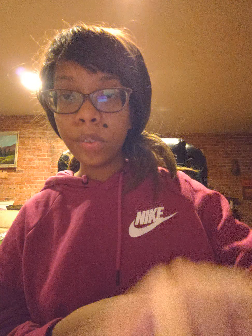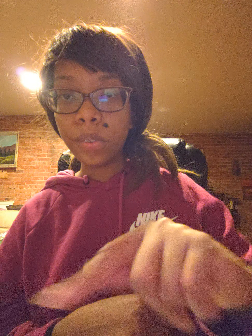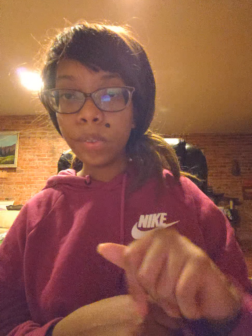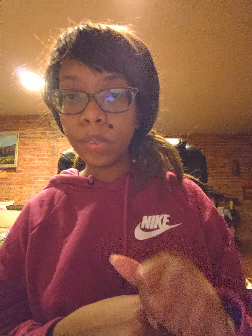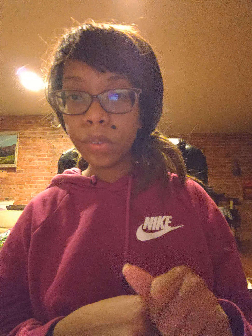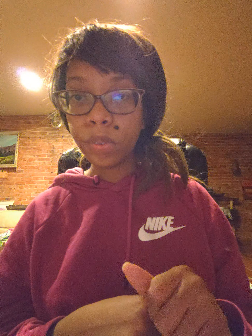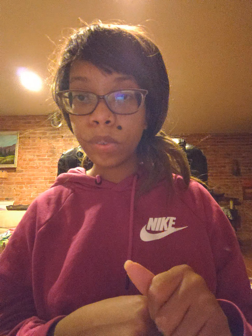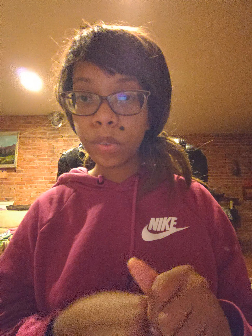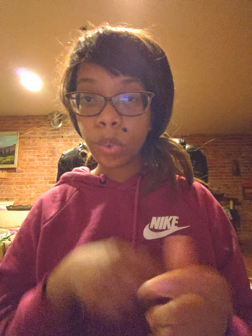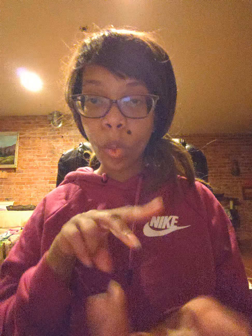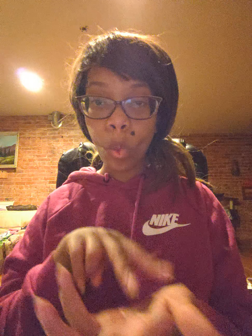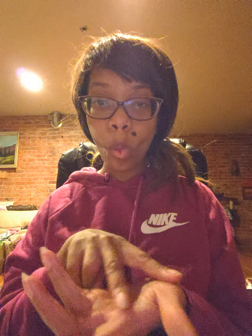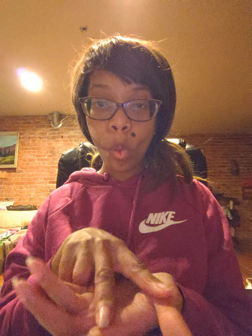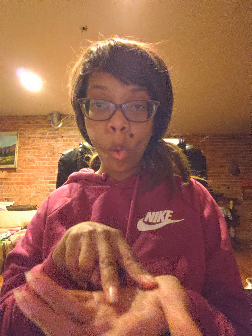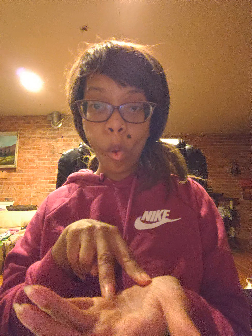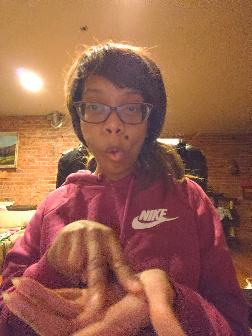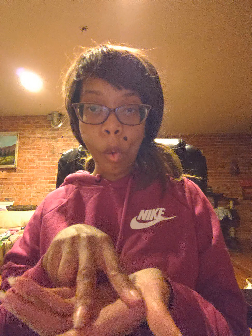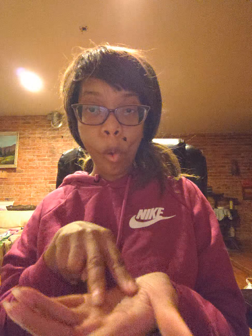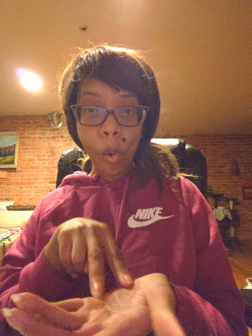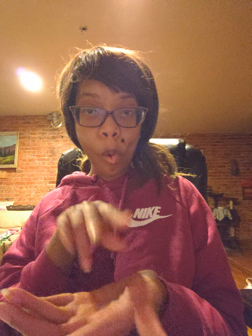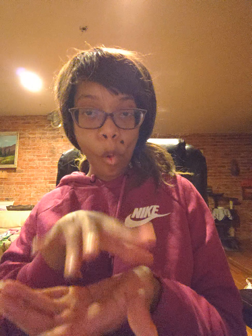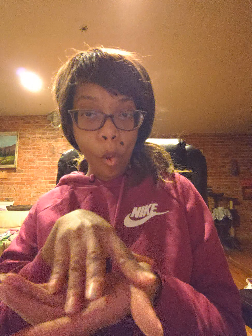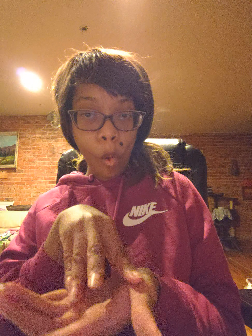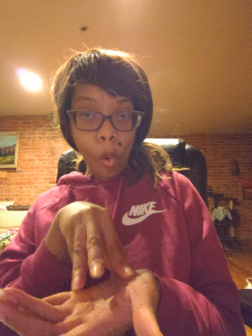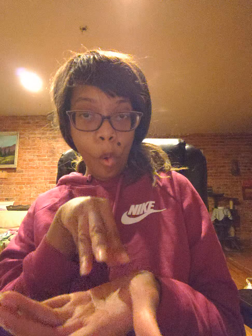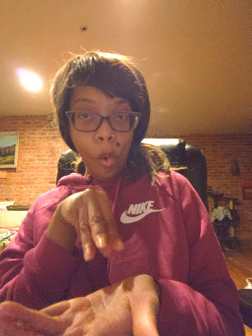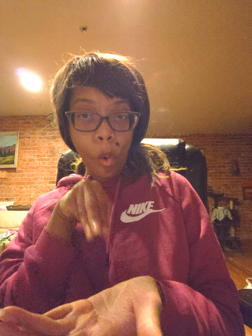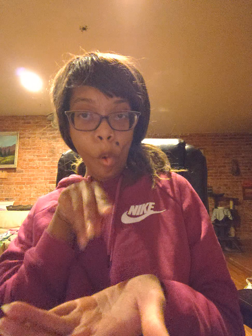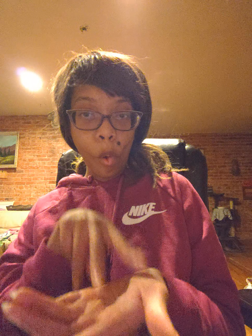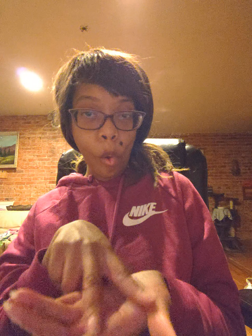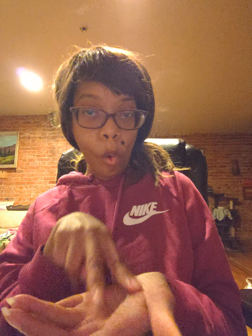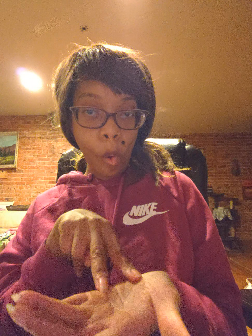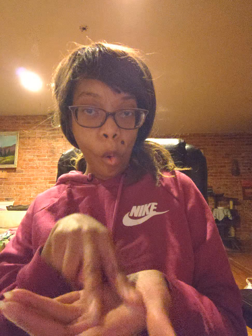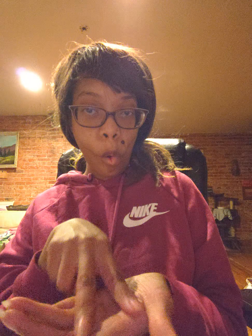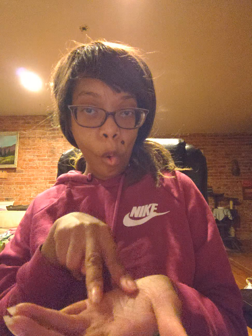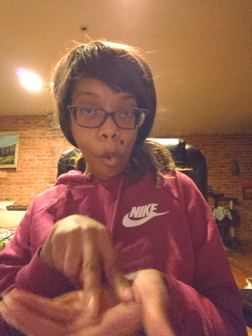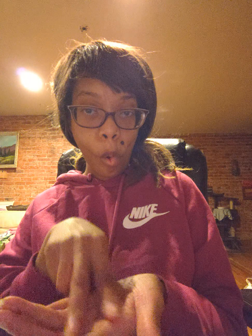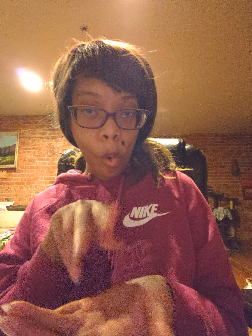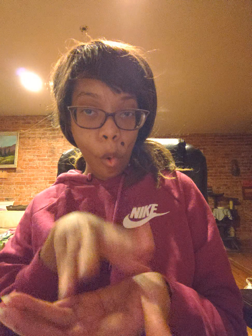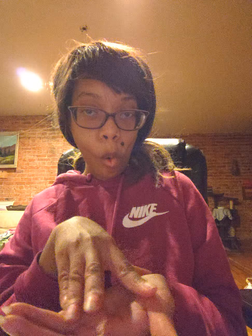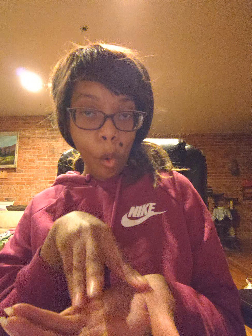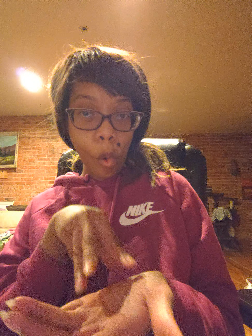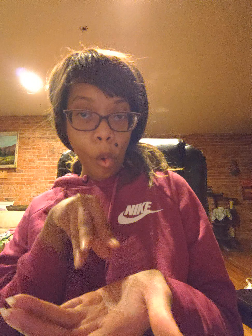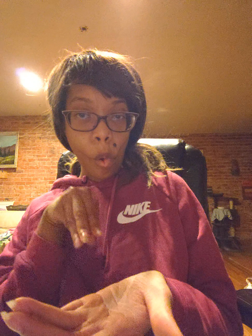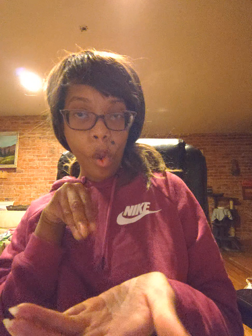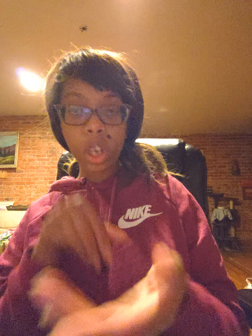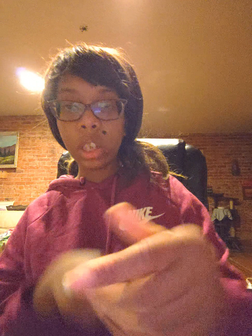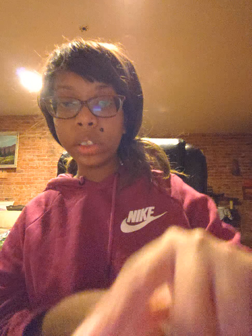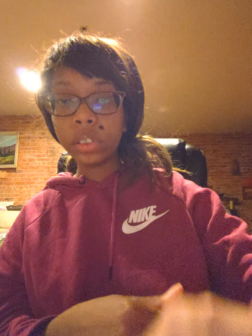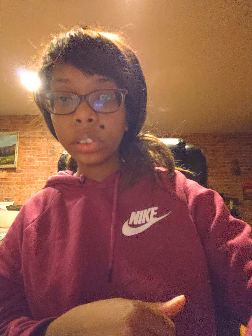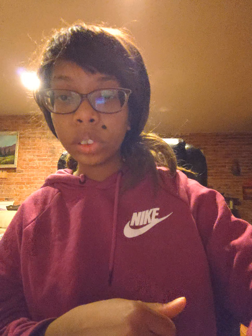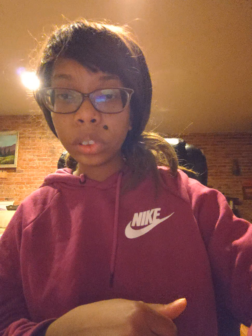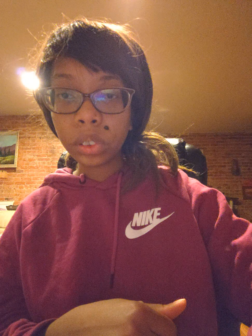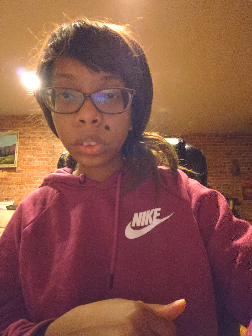vacuum